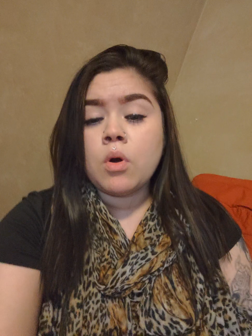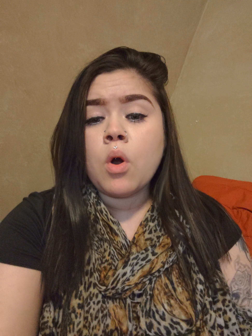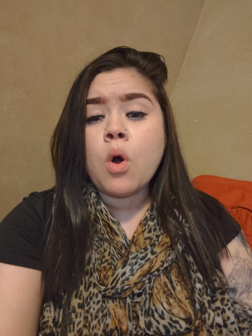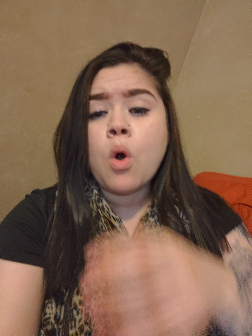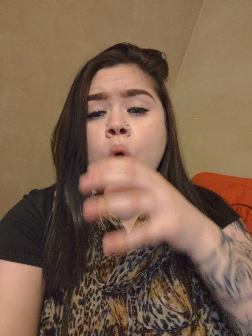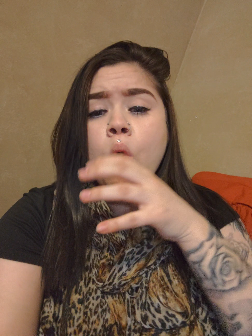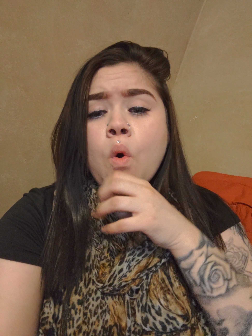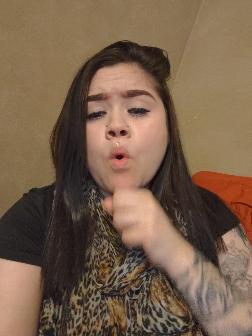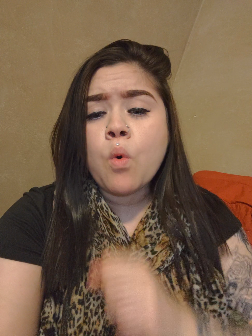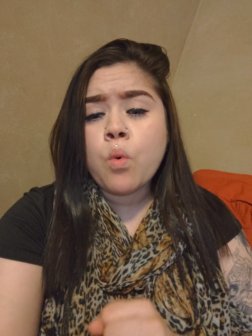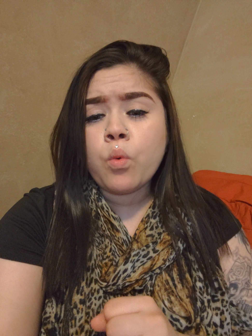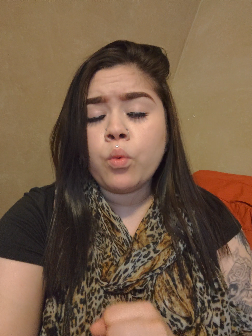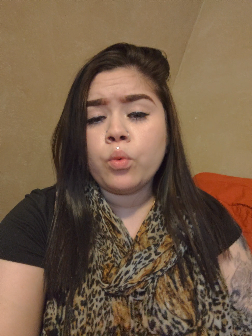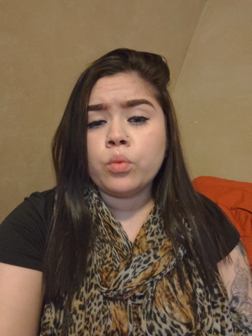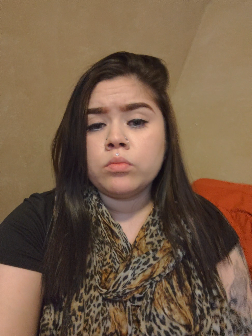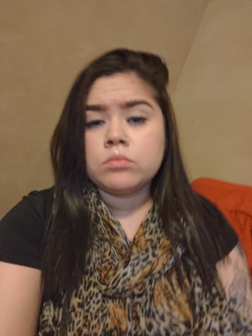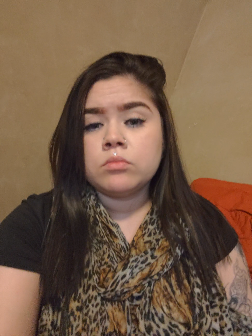old